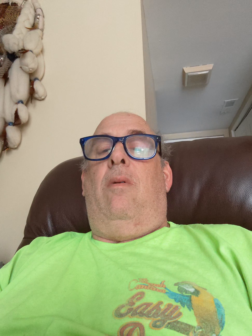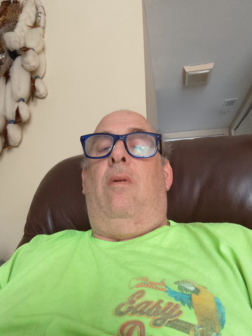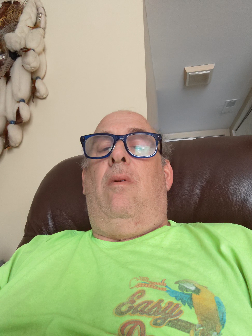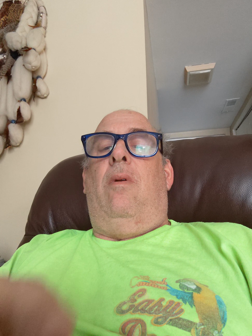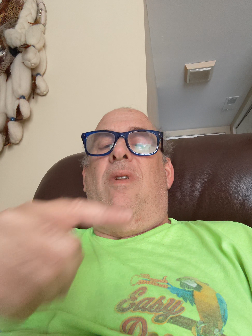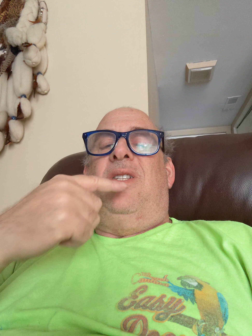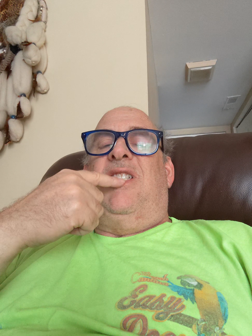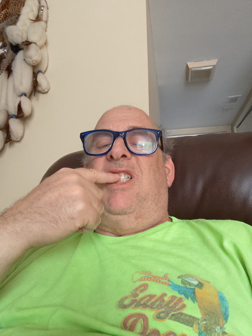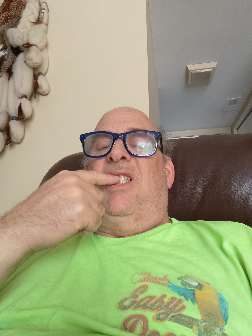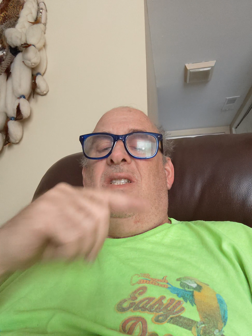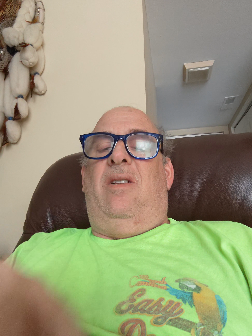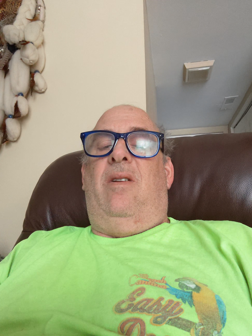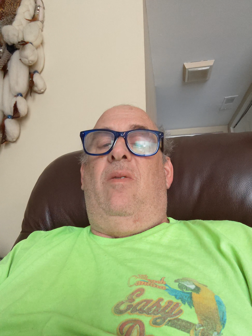tooth